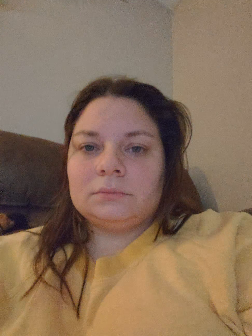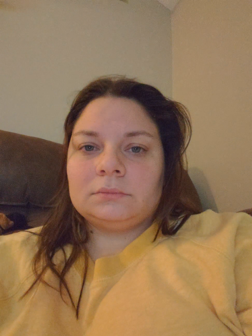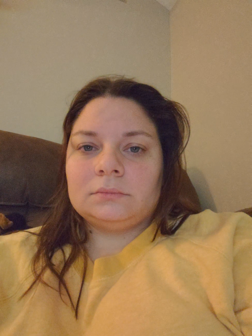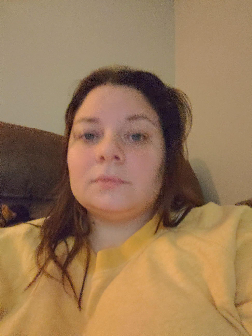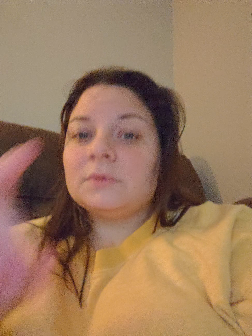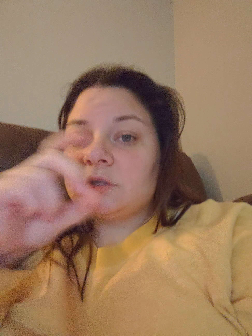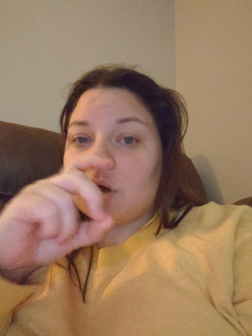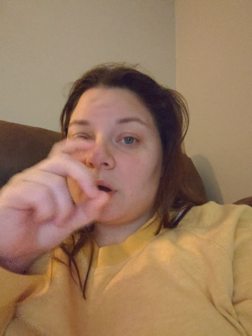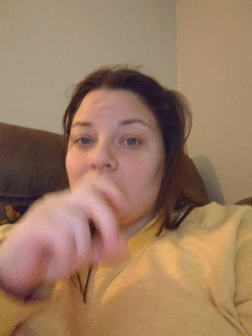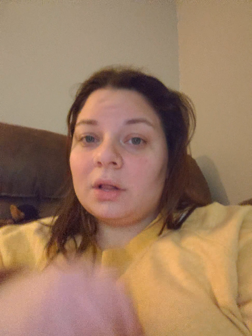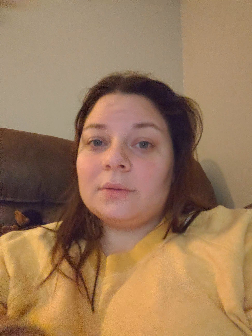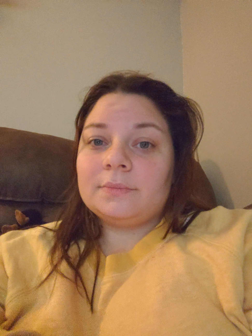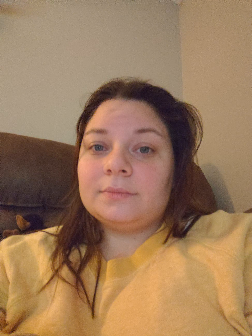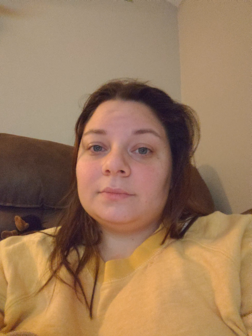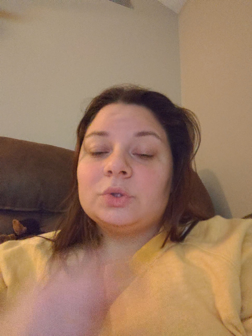doll